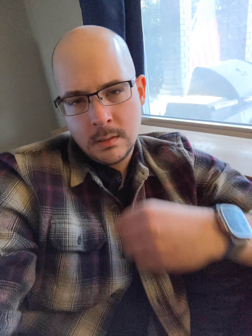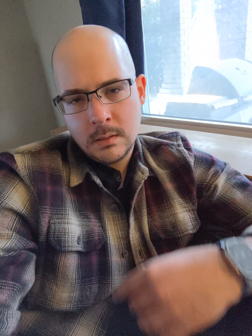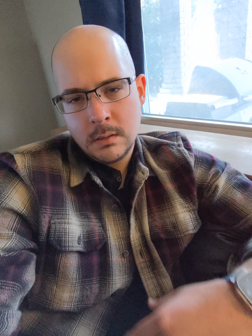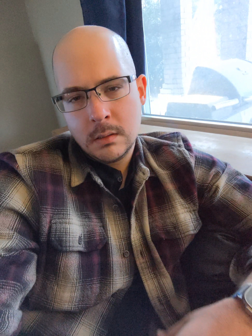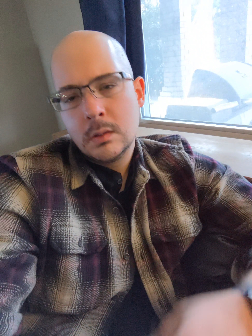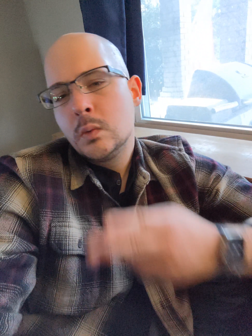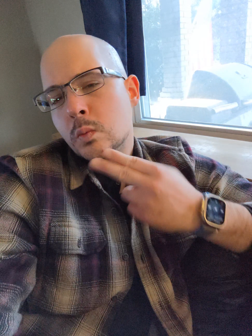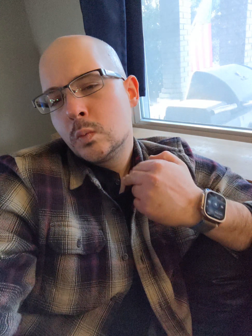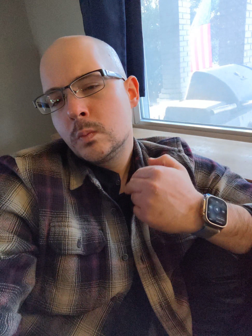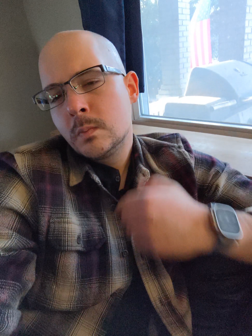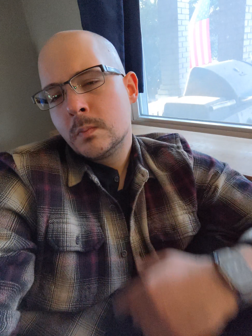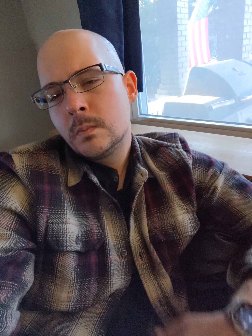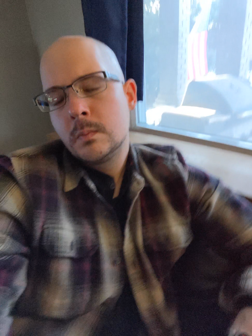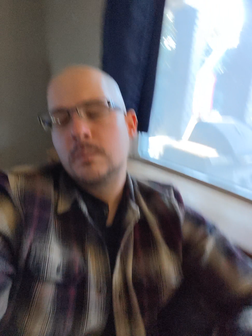cute